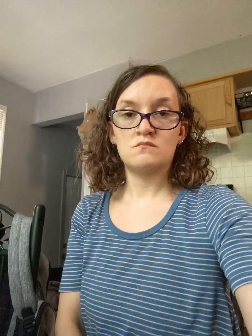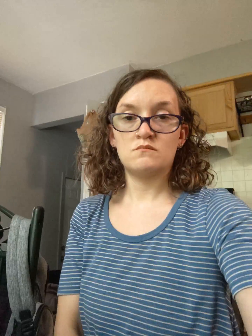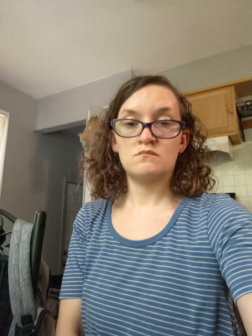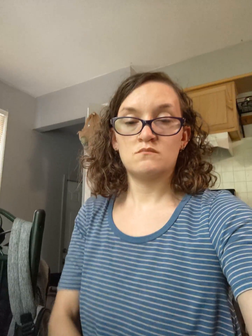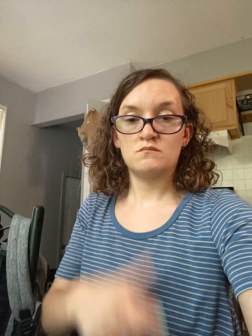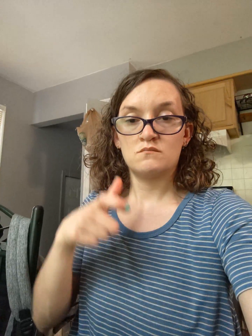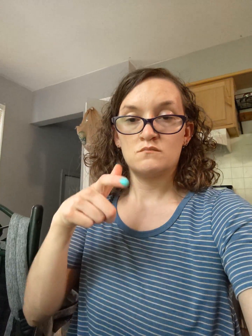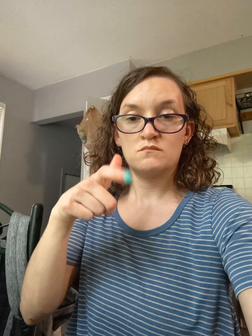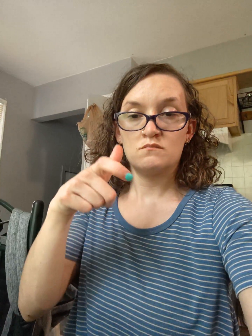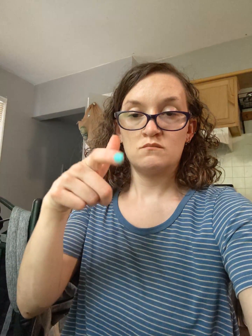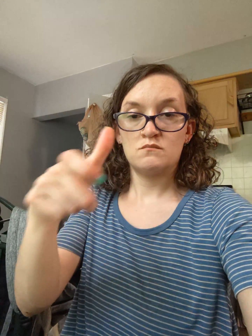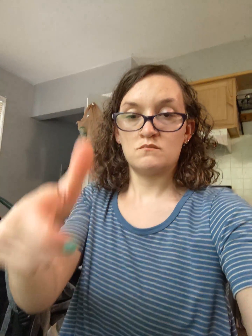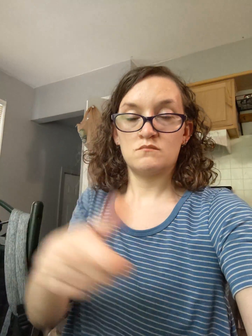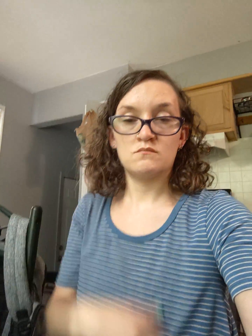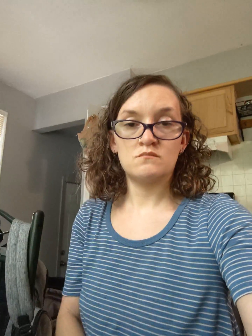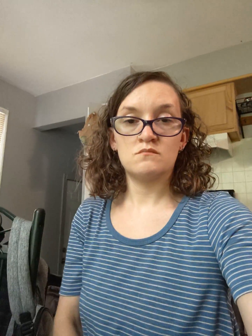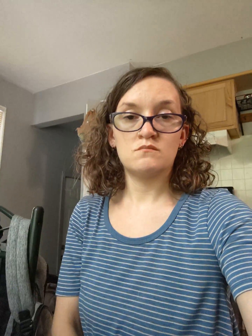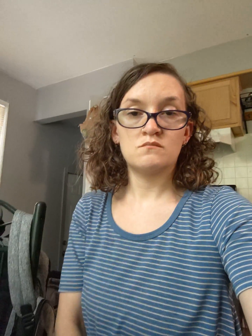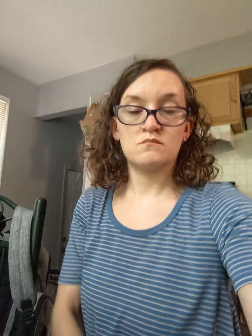run